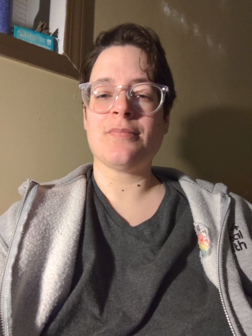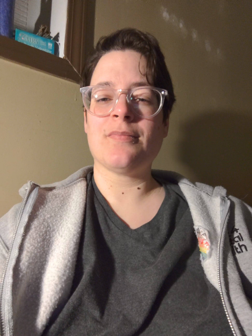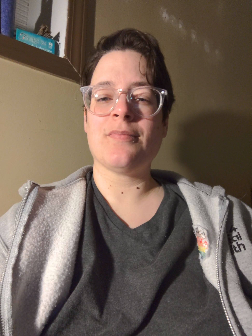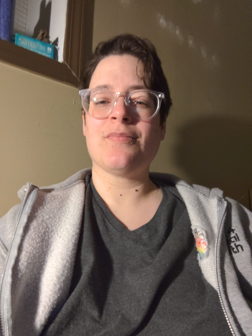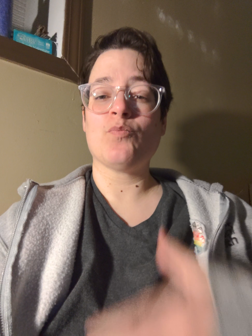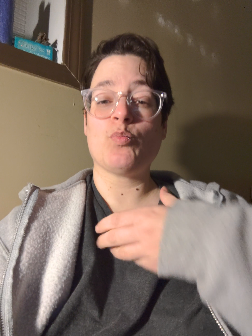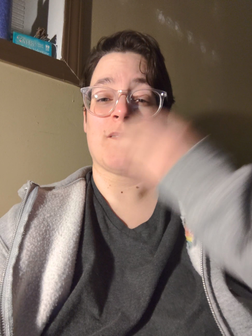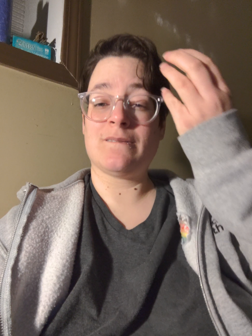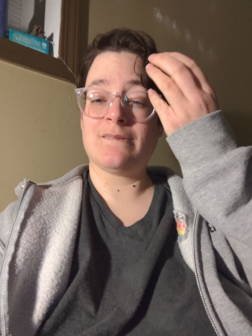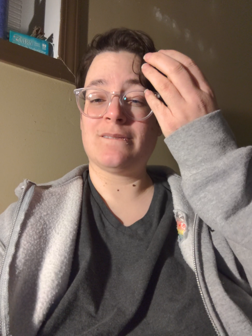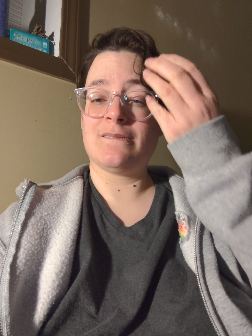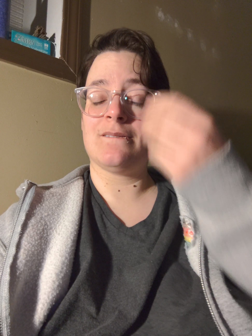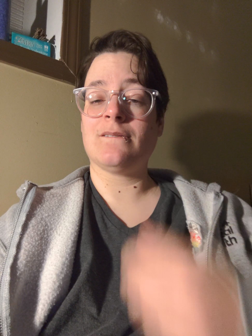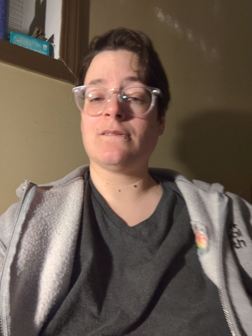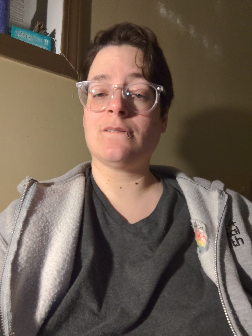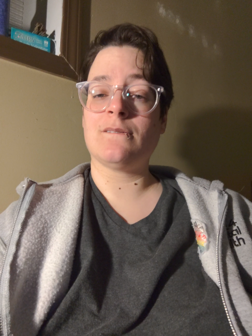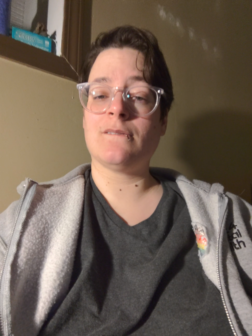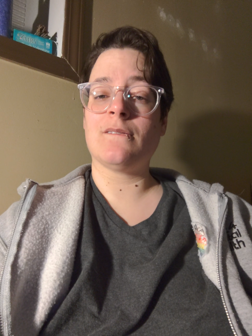giraffe